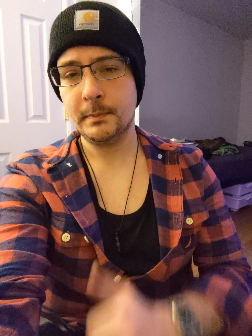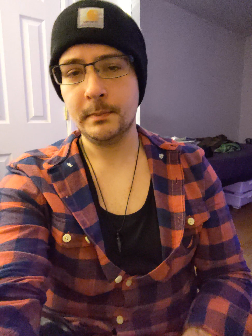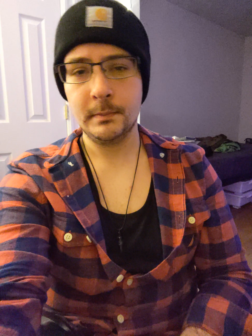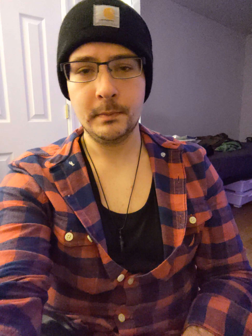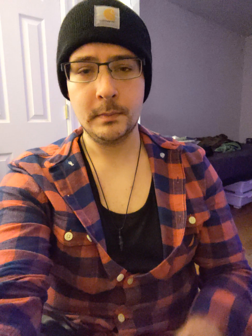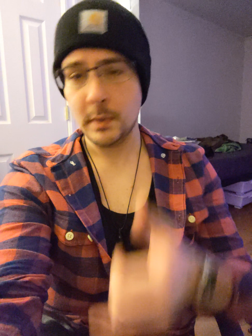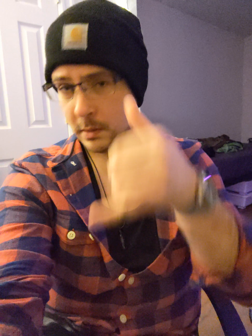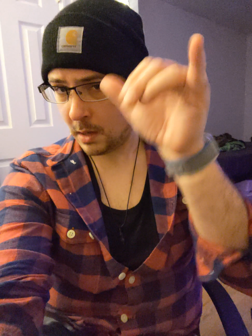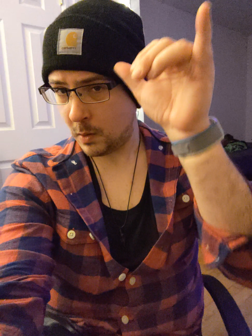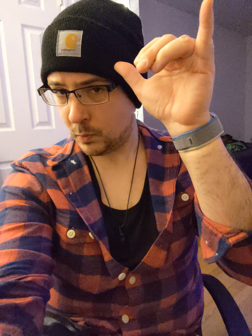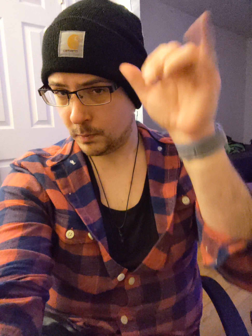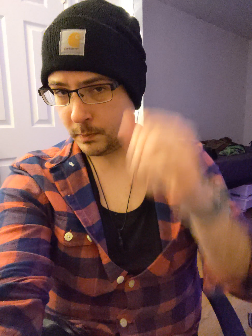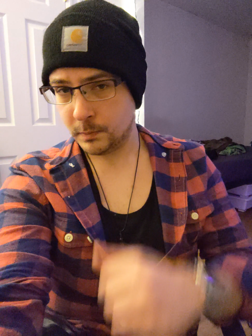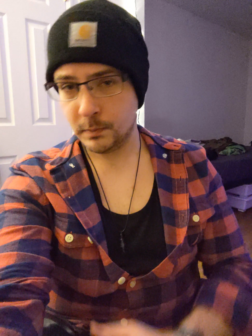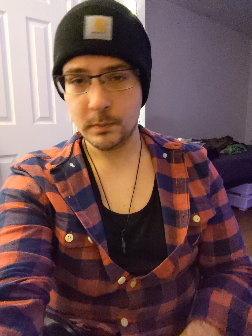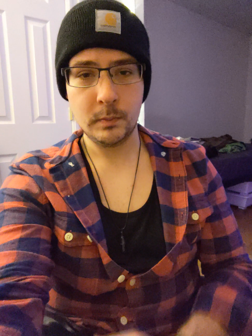cow